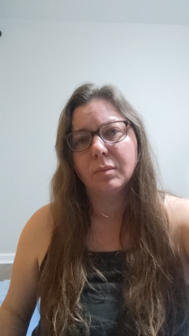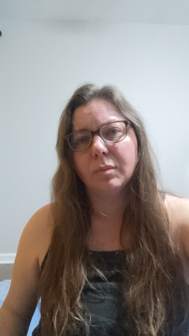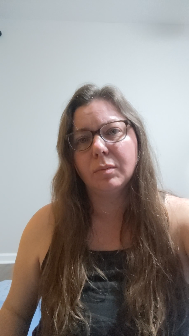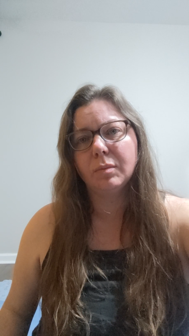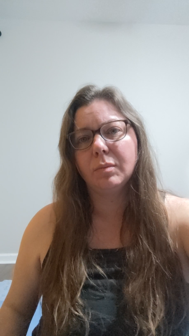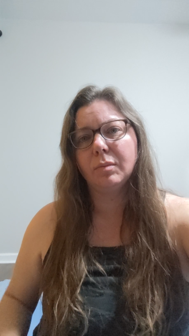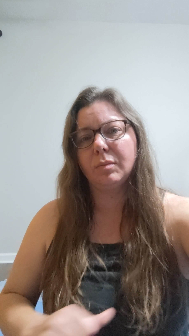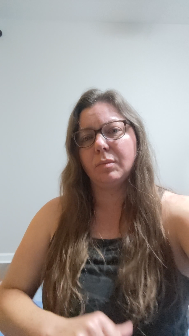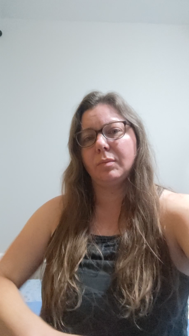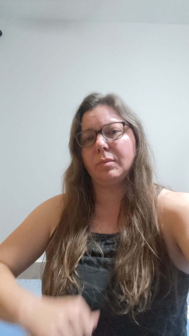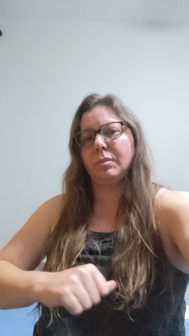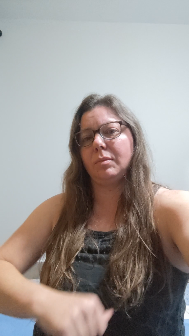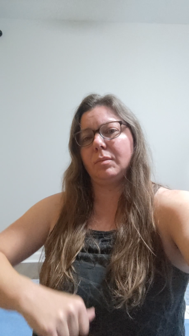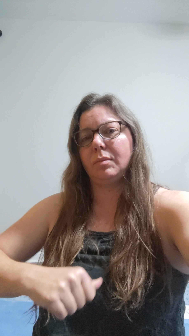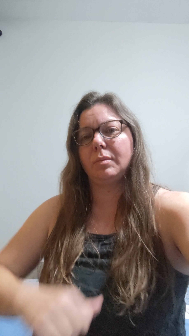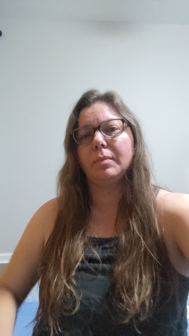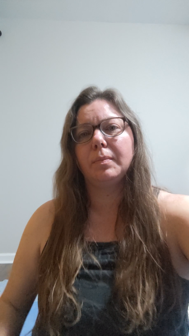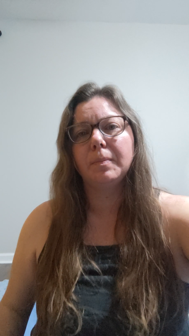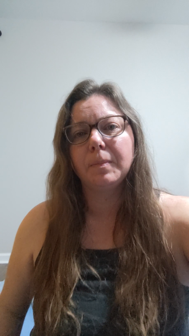belly button